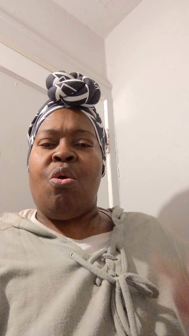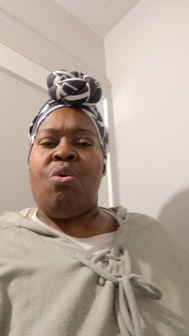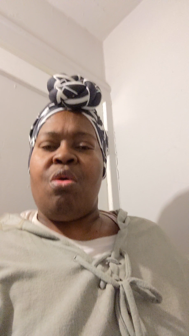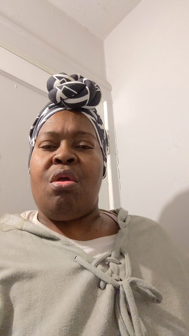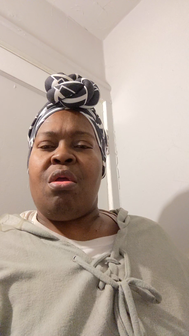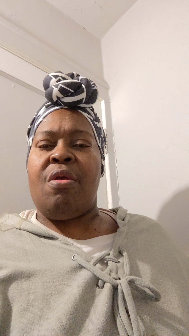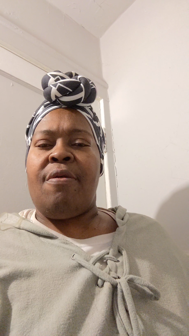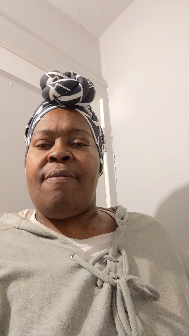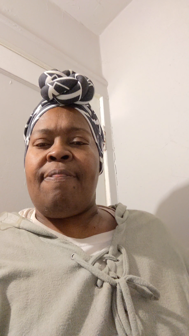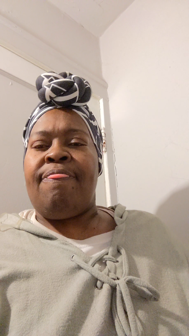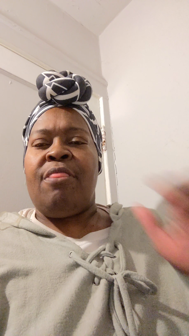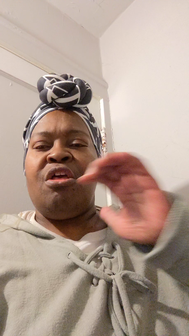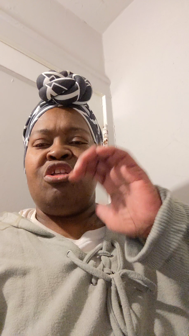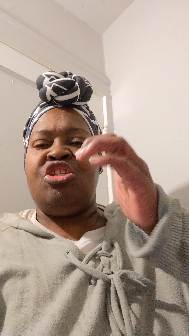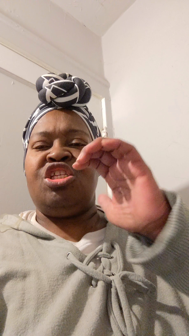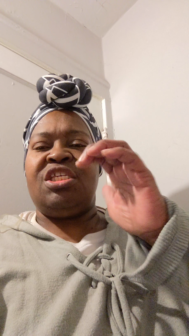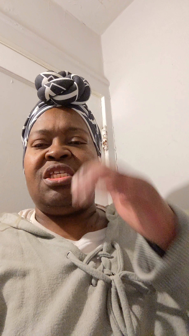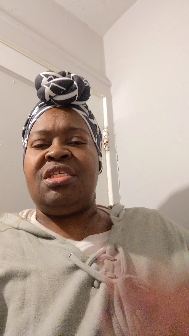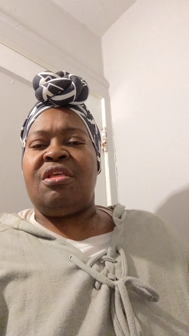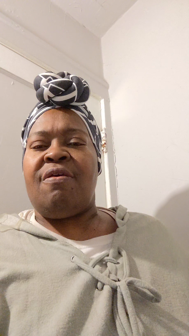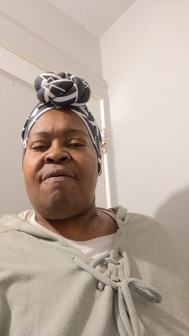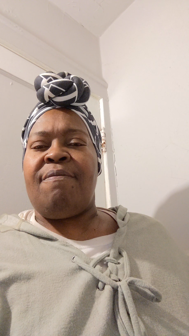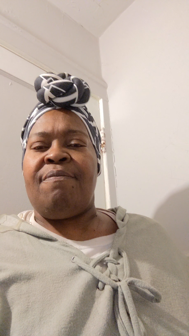cheese